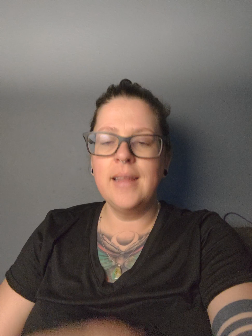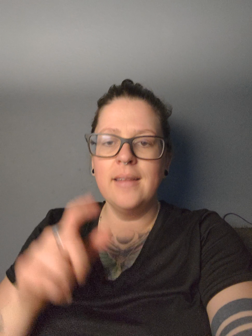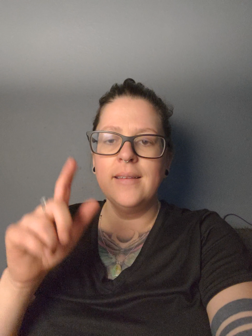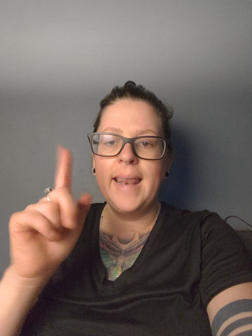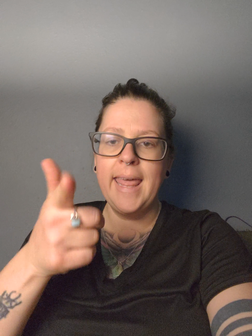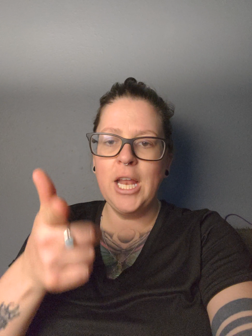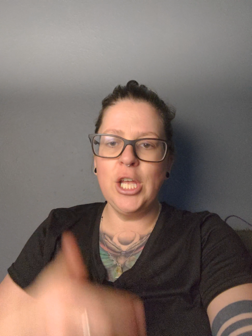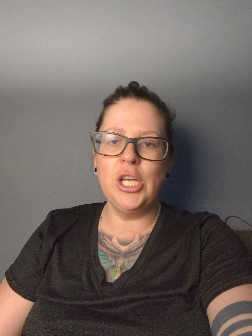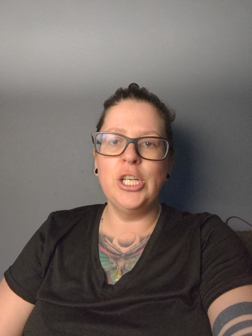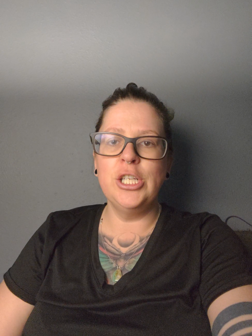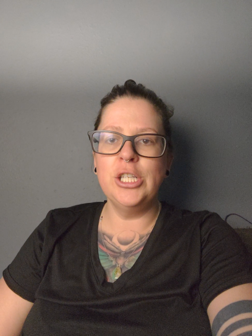later